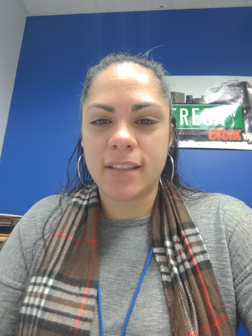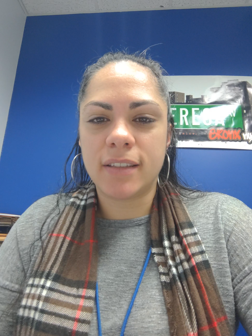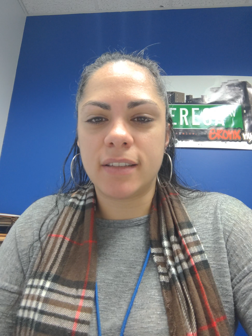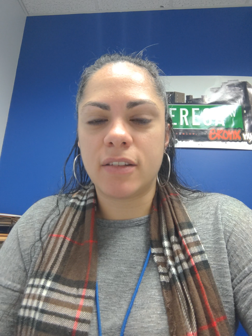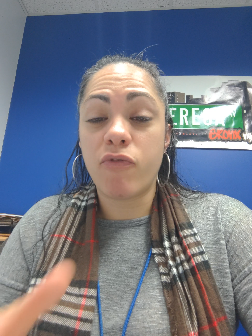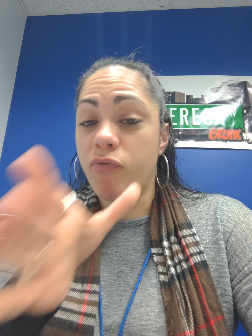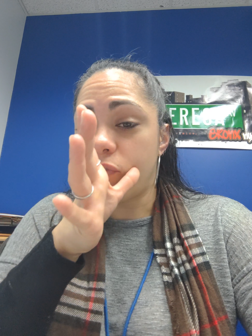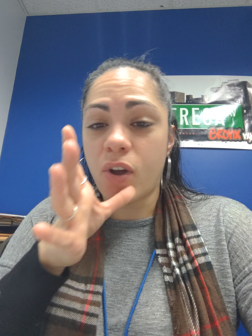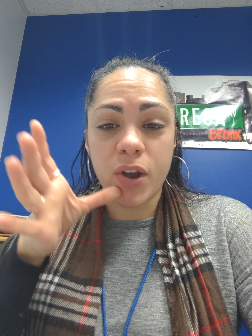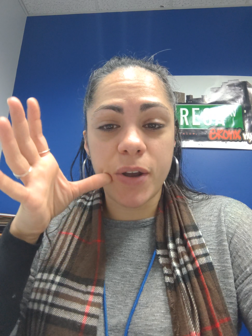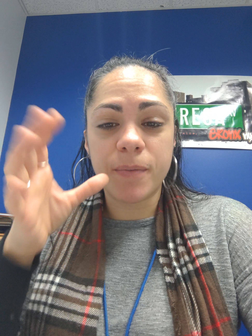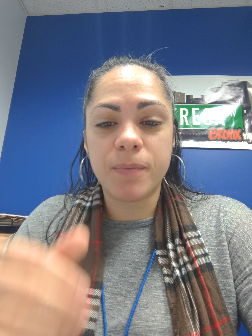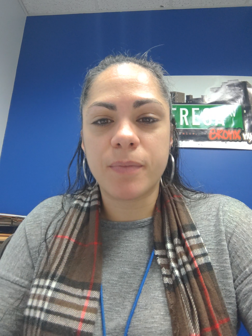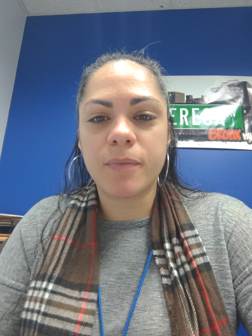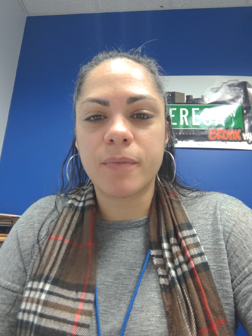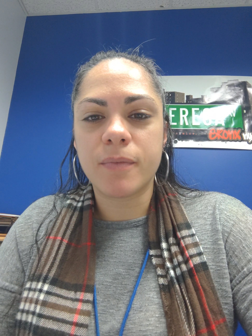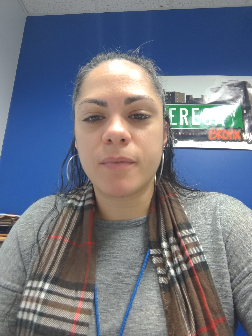farm